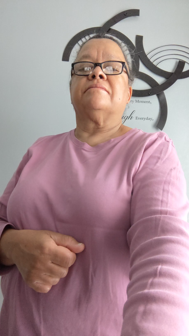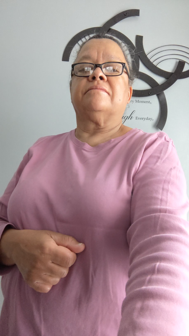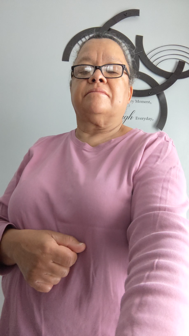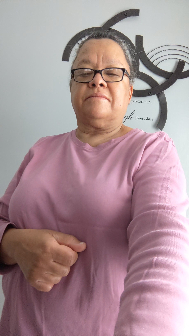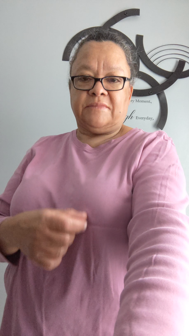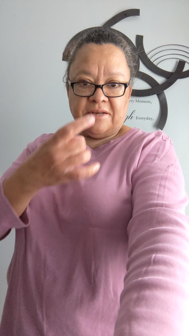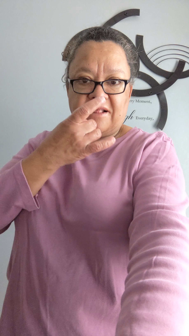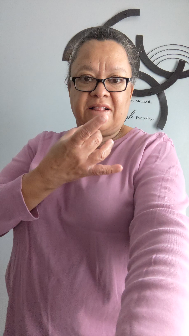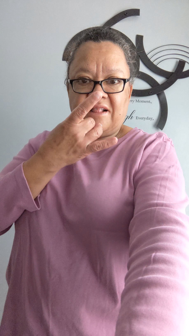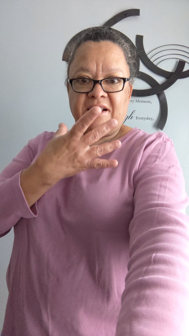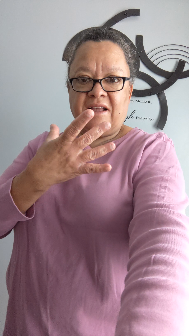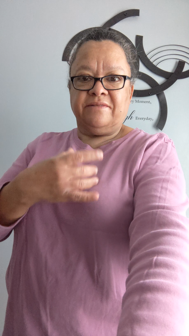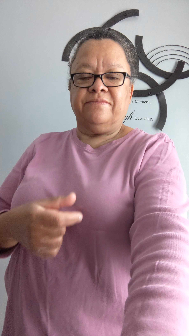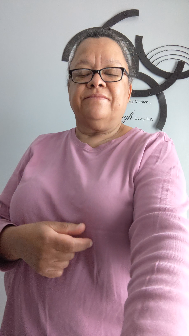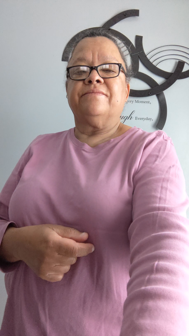light bulb